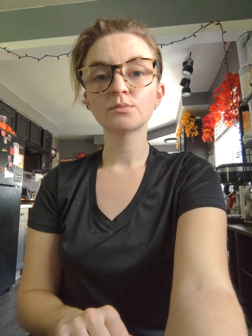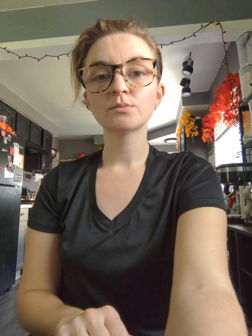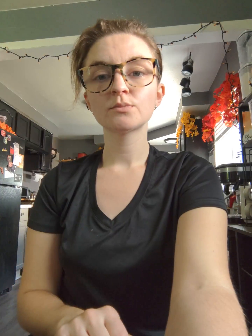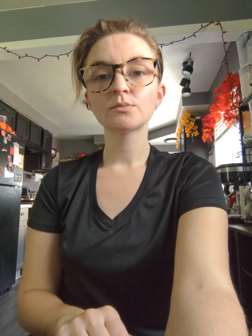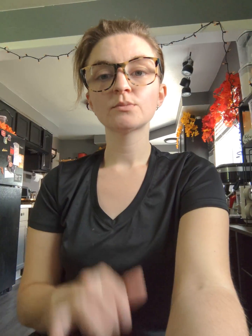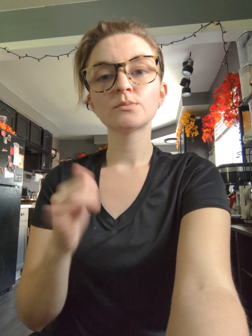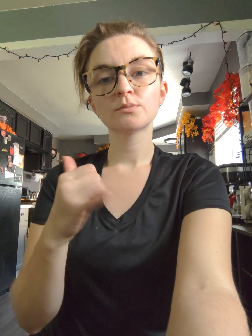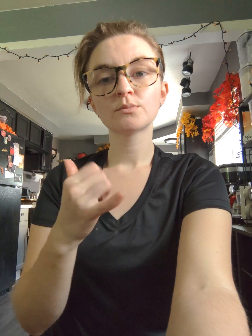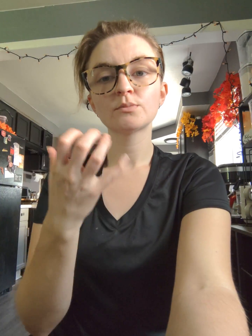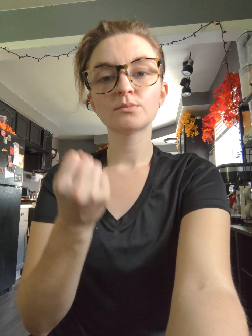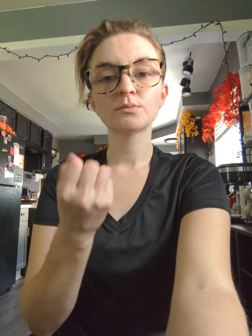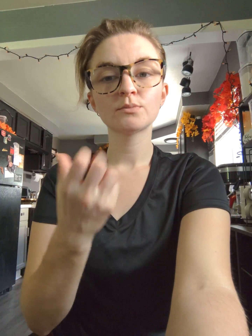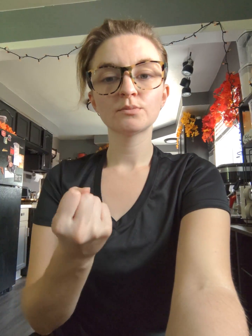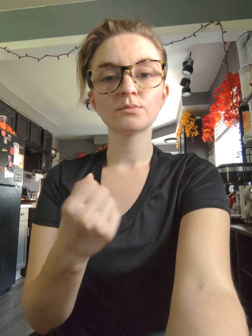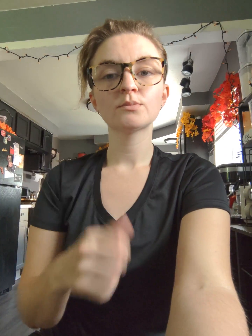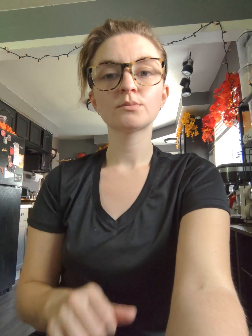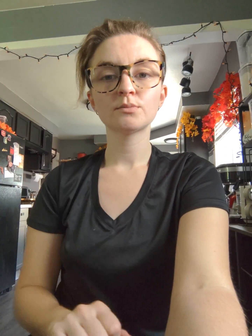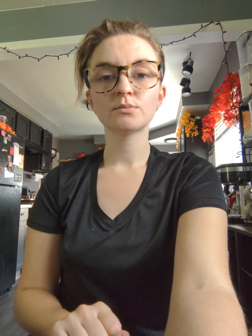play dough